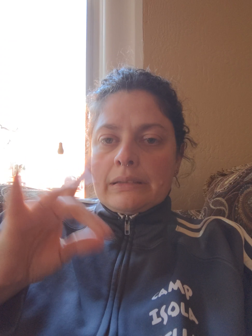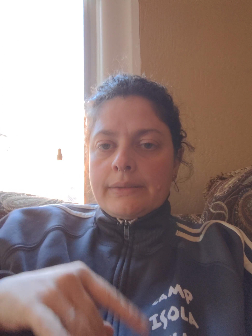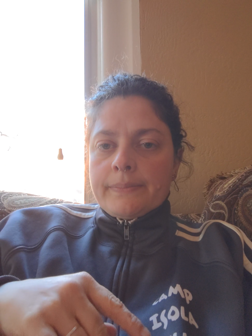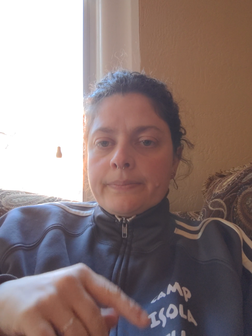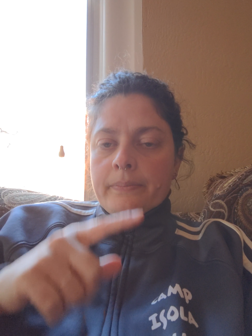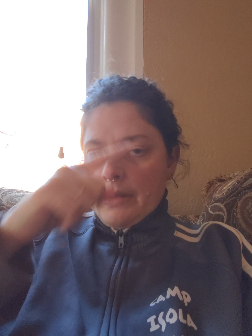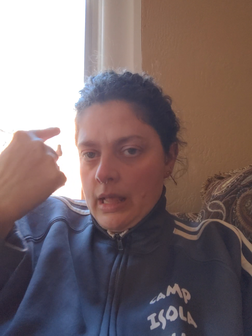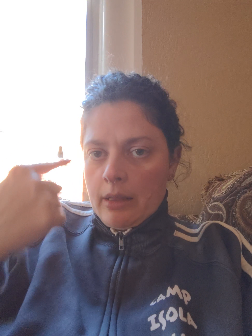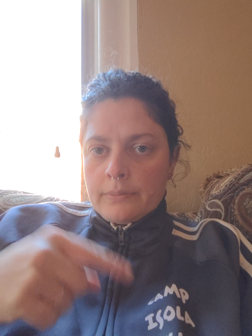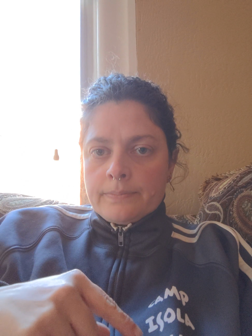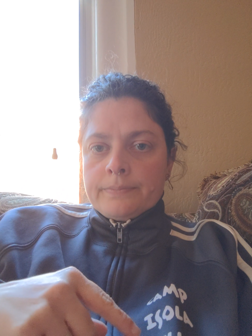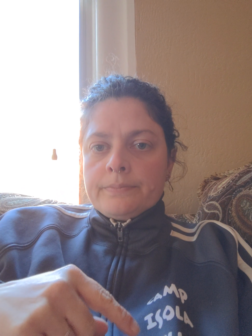black